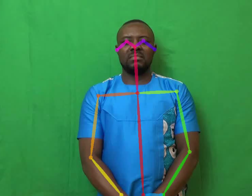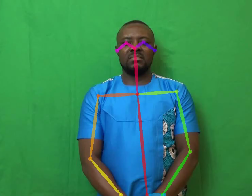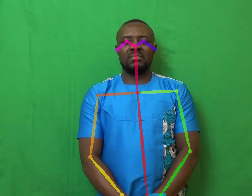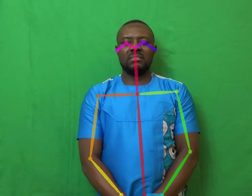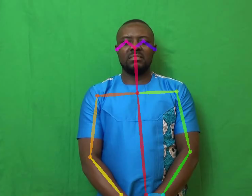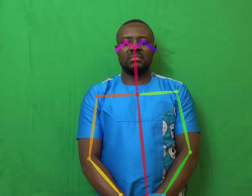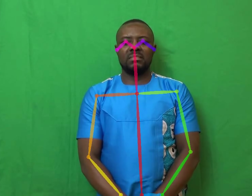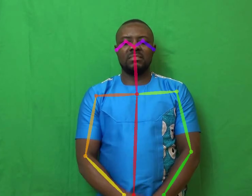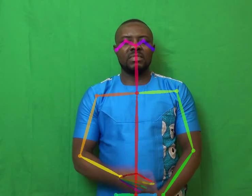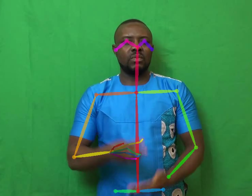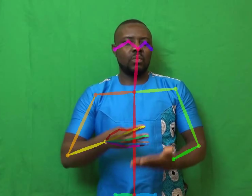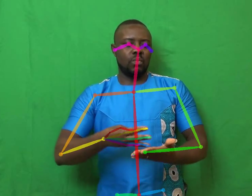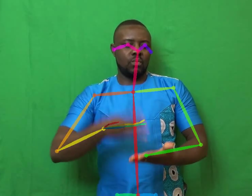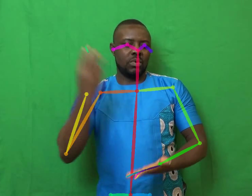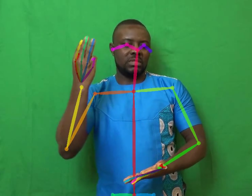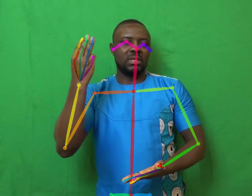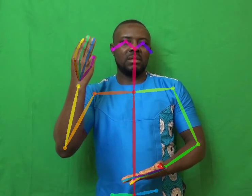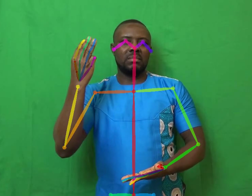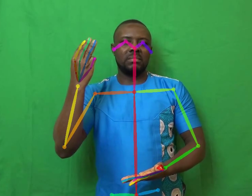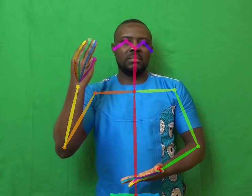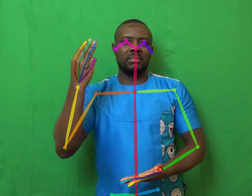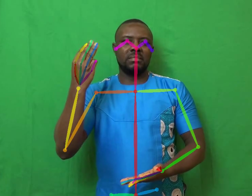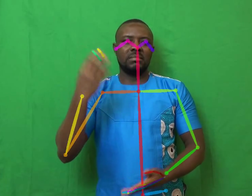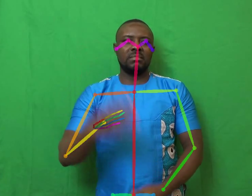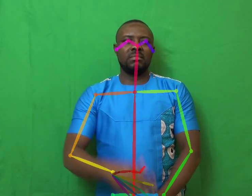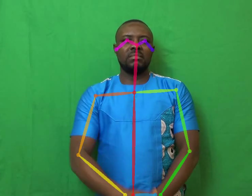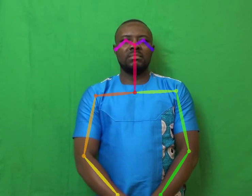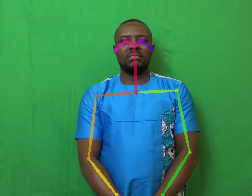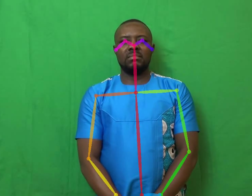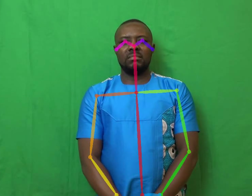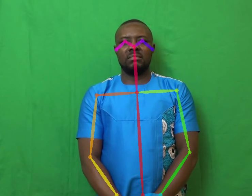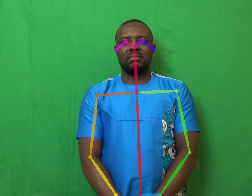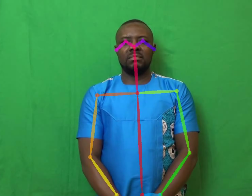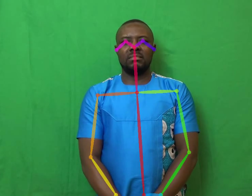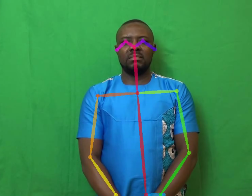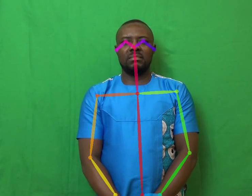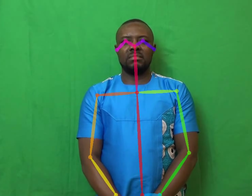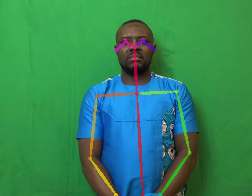WhatsApp